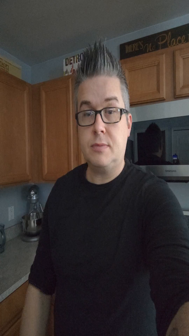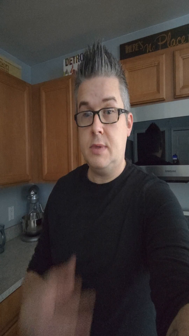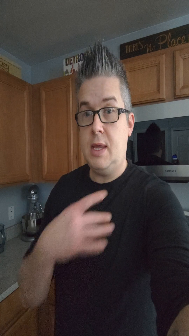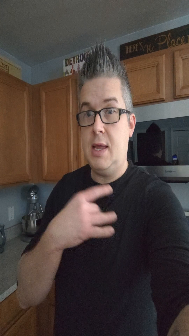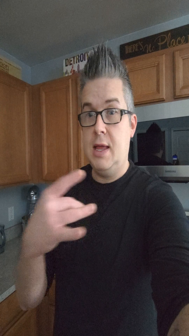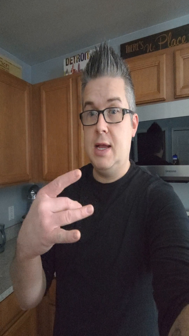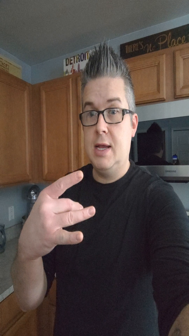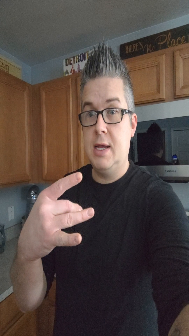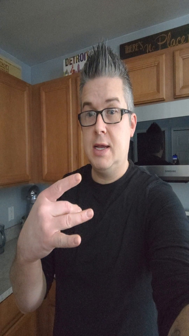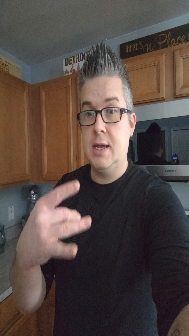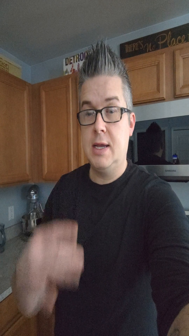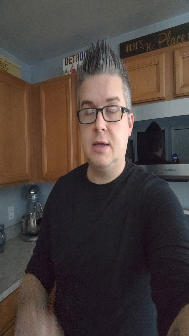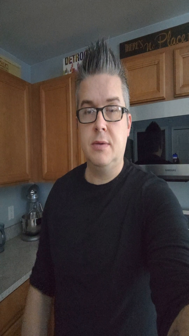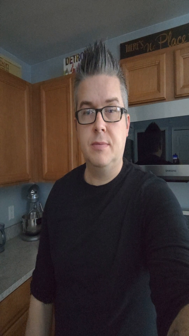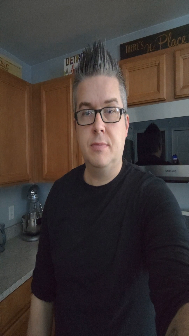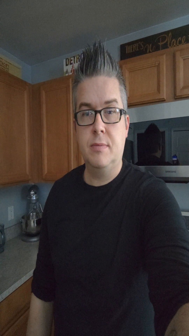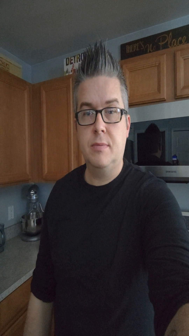like